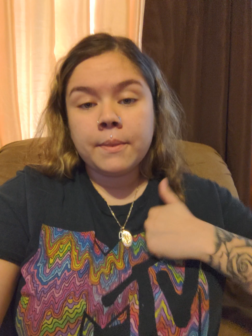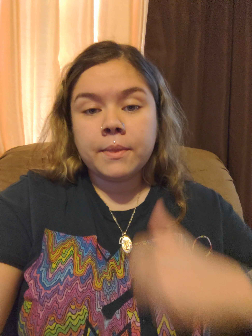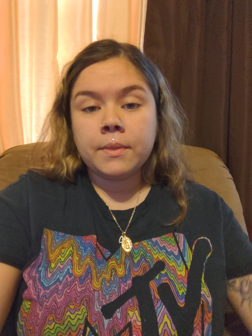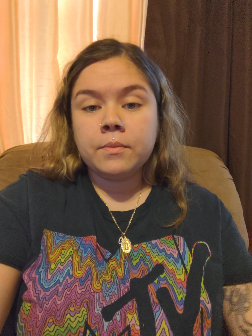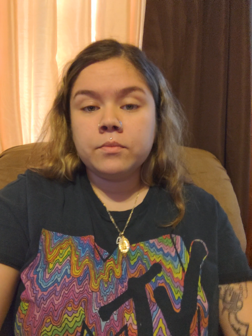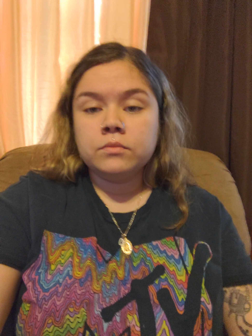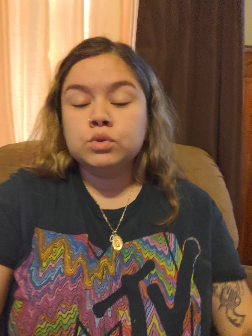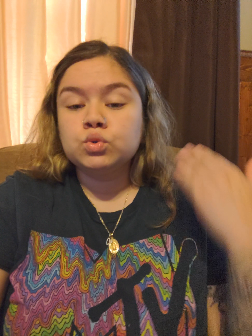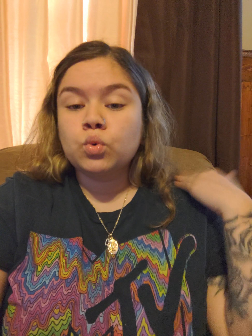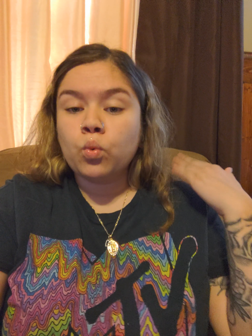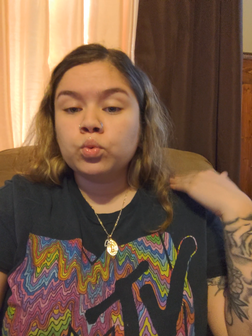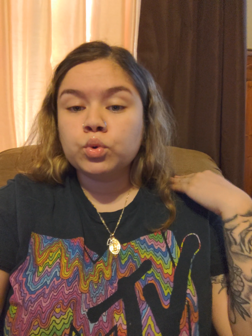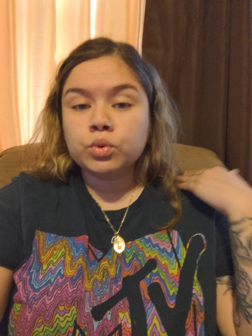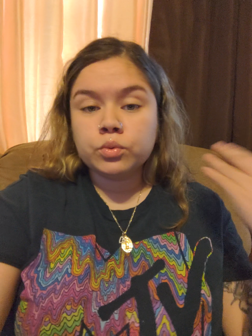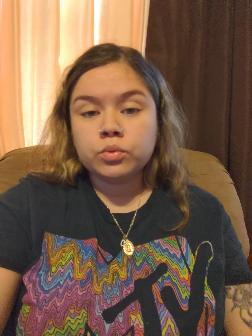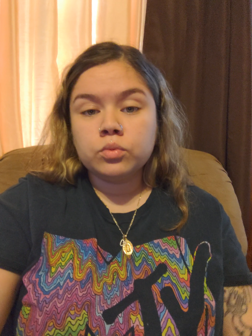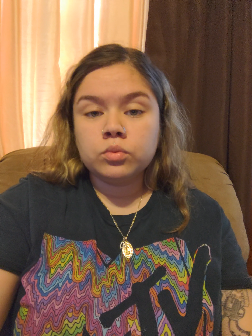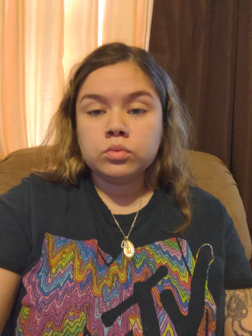shoulder